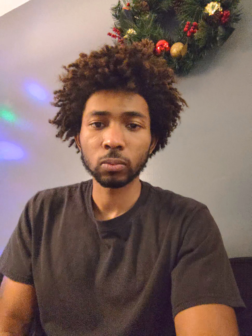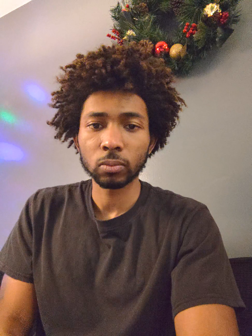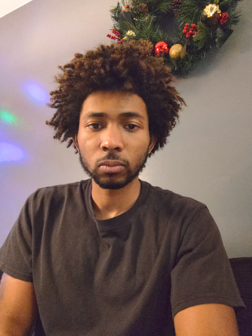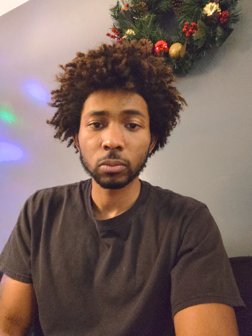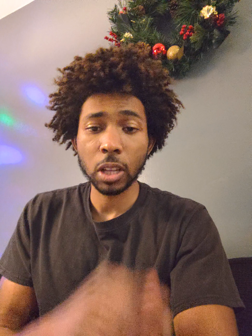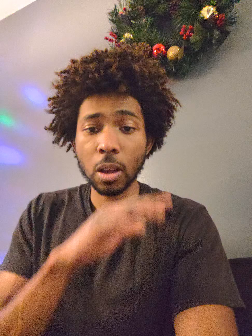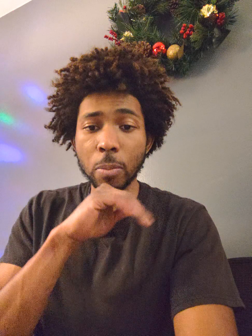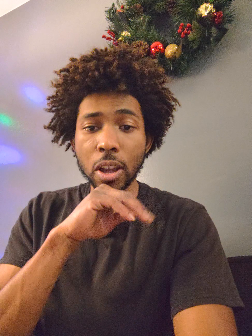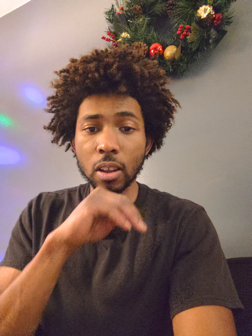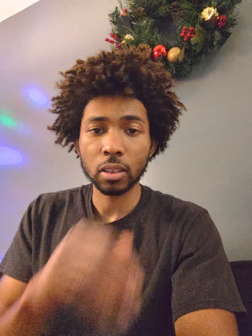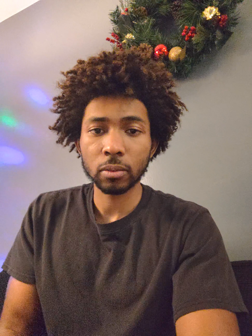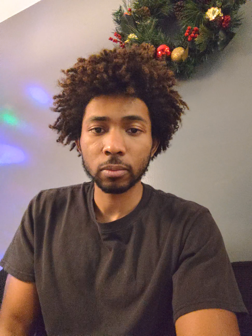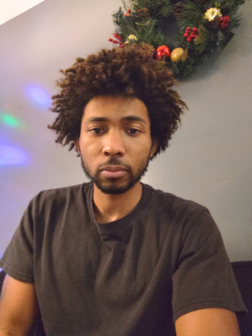pig